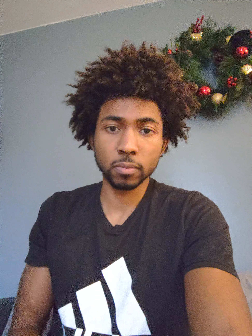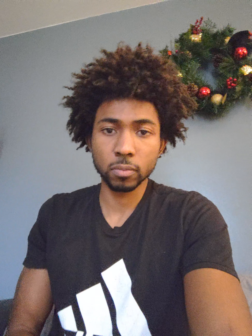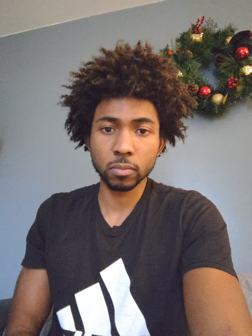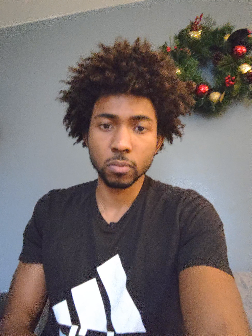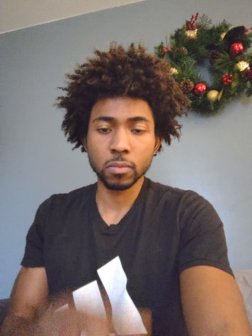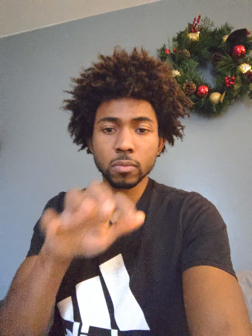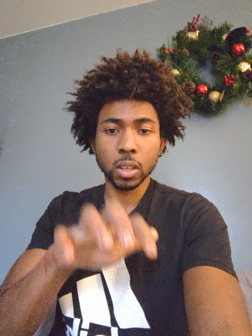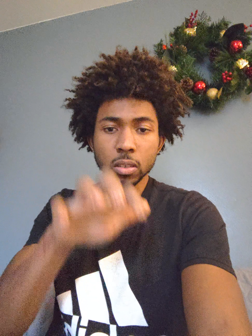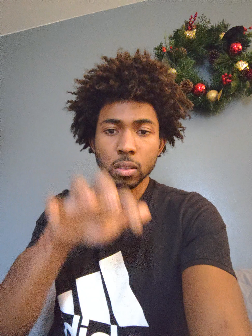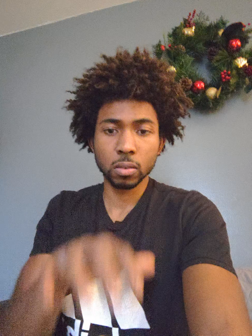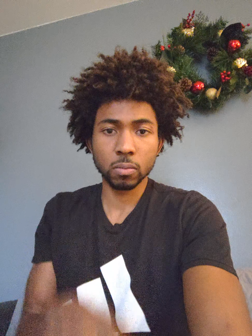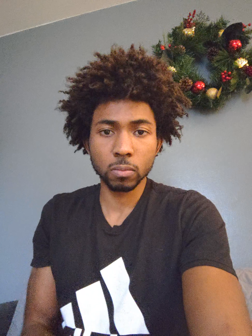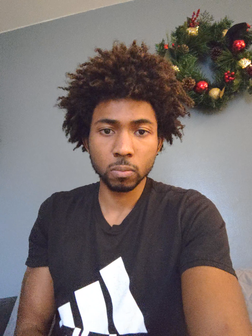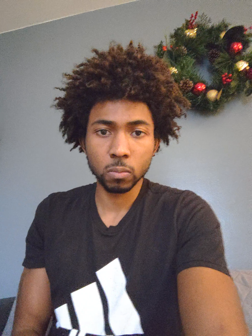alligator